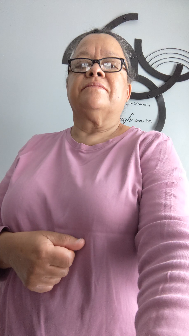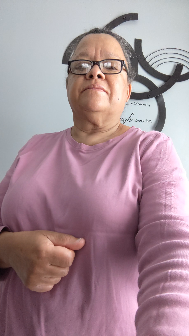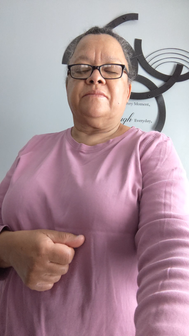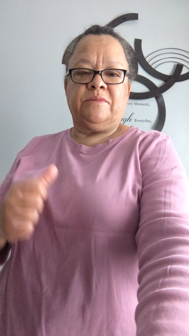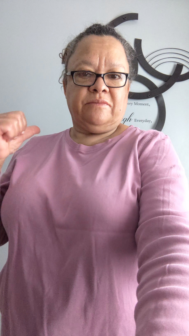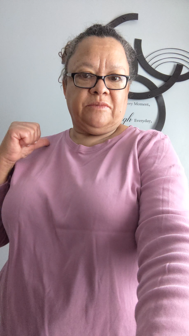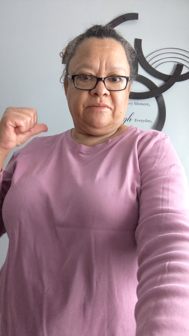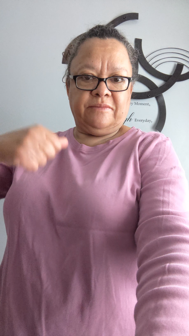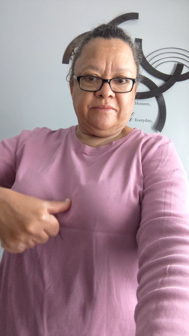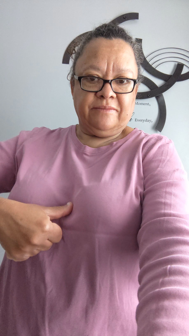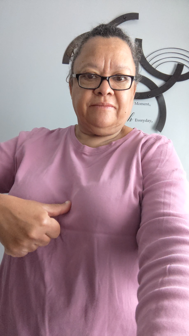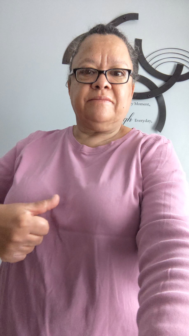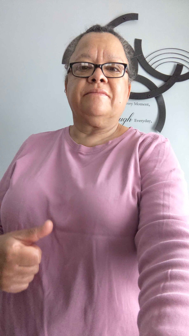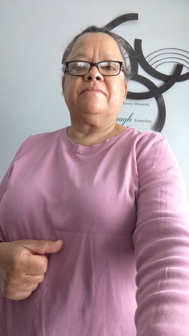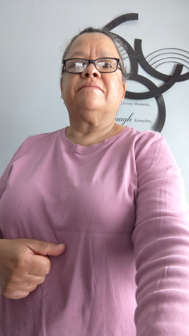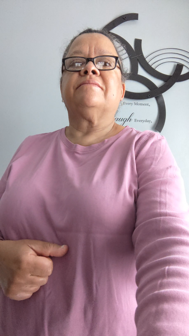coats